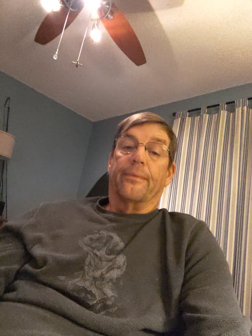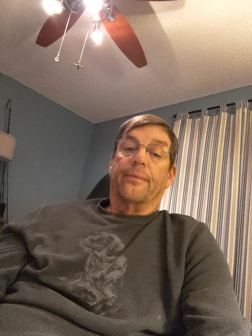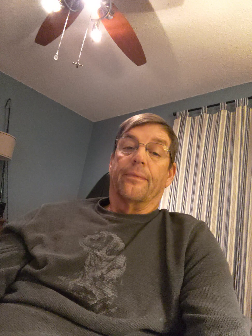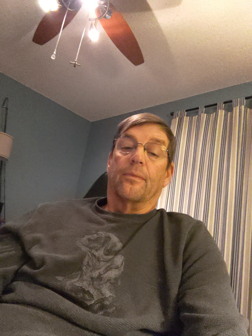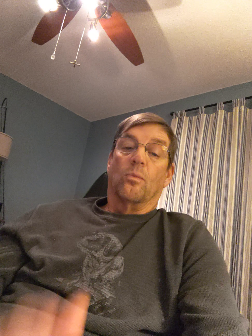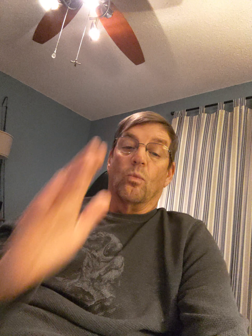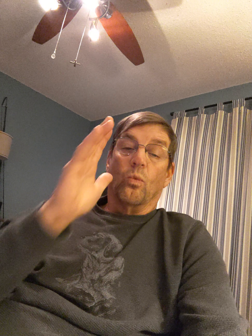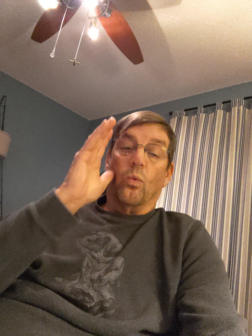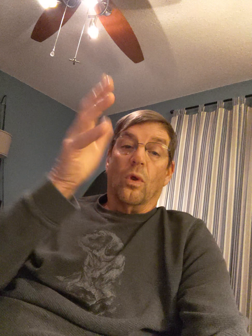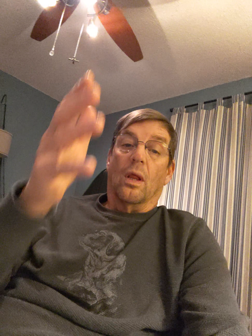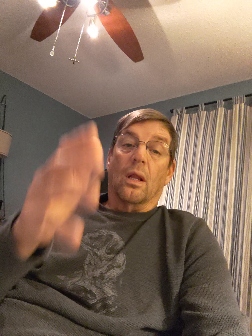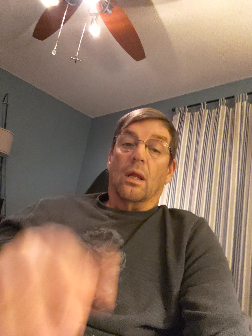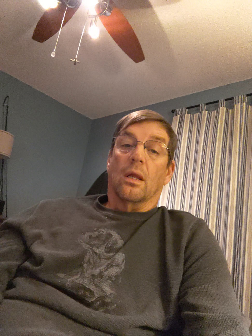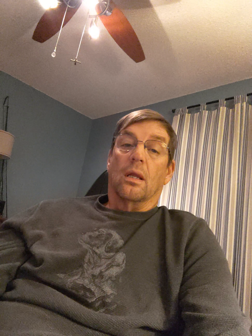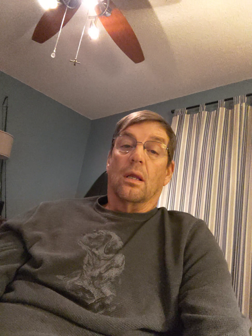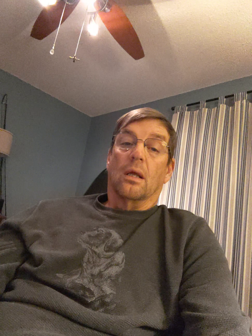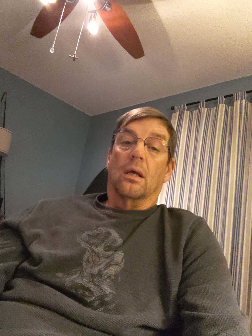will